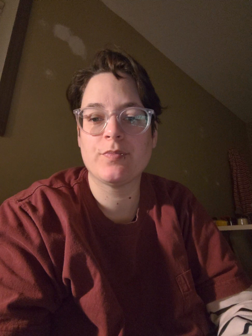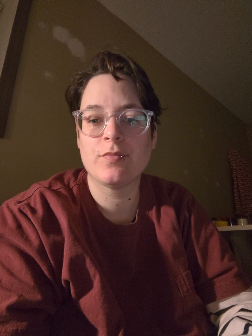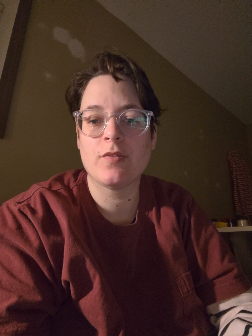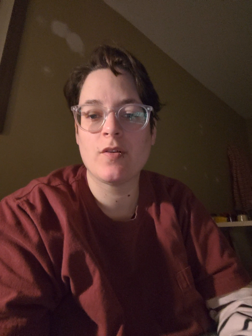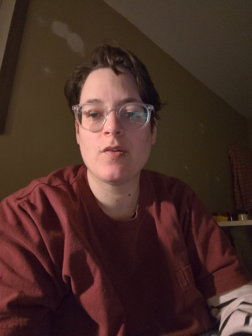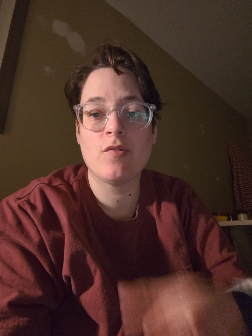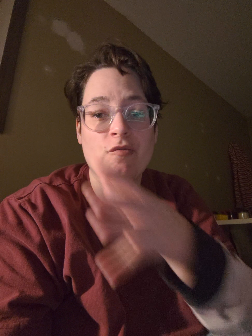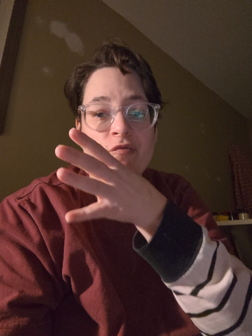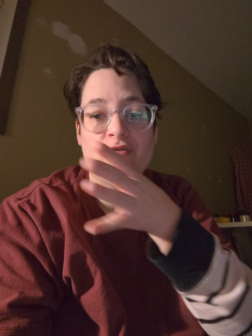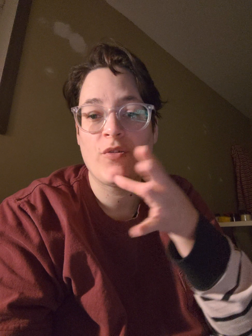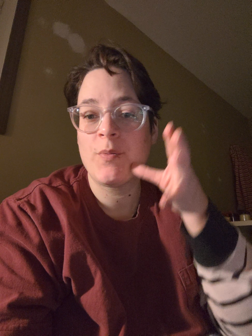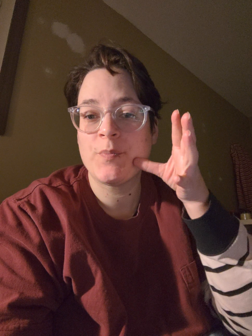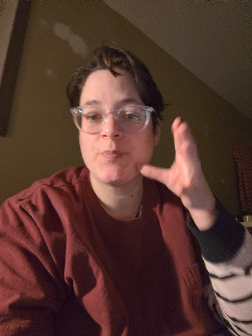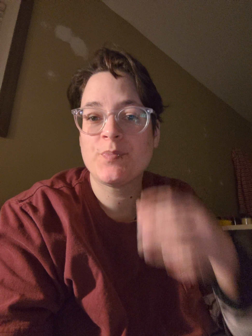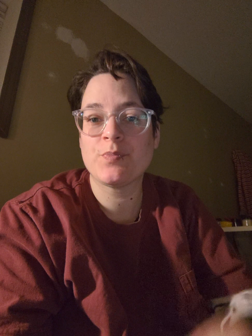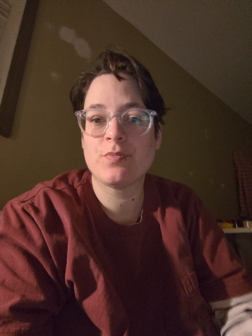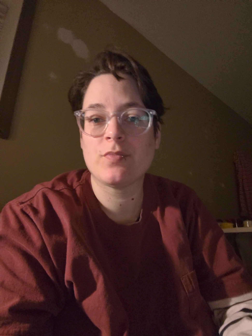farm